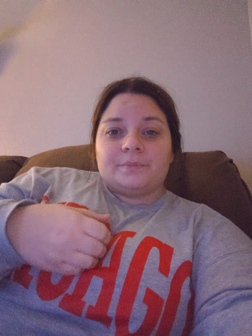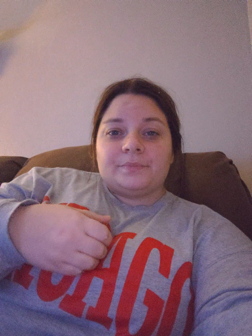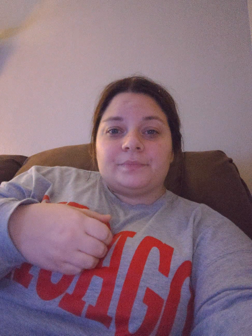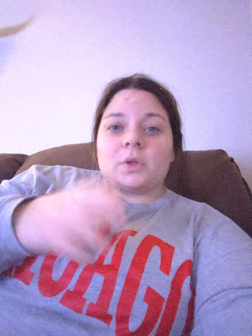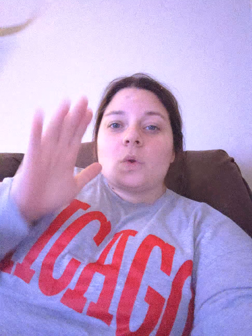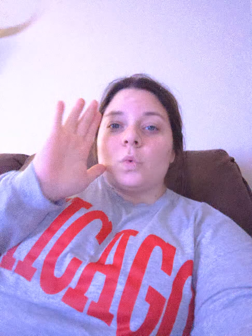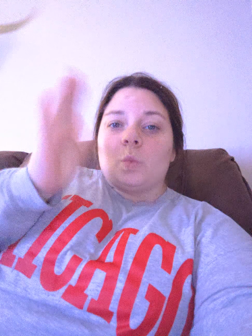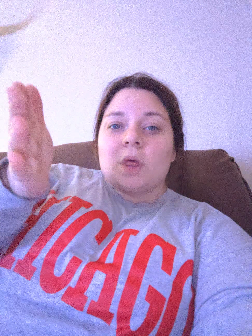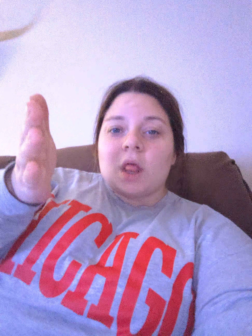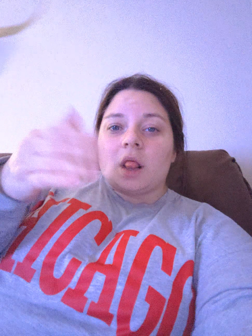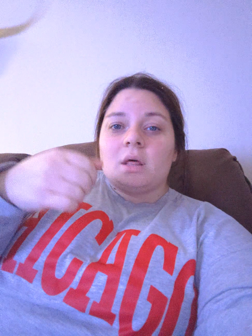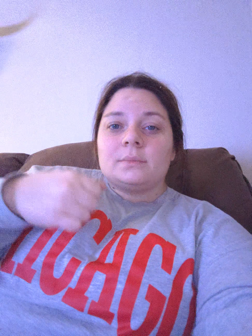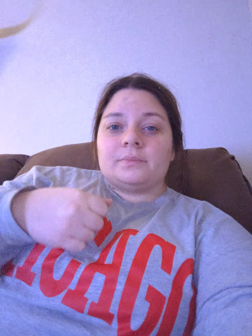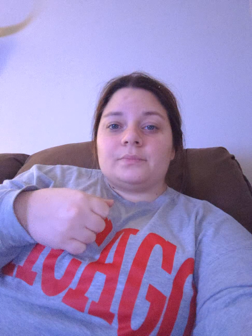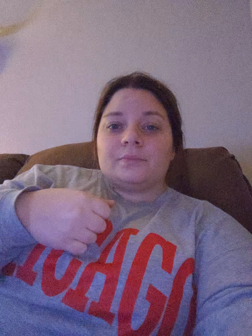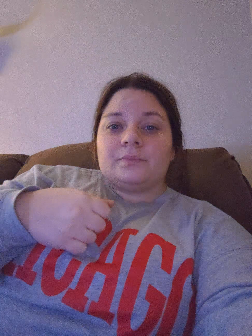will